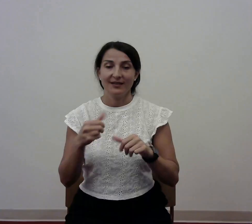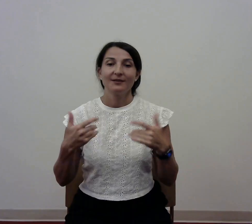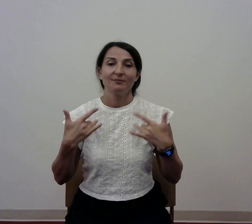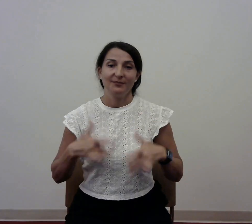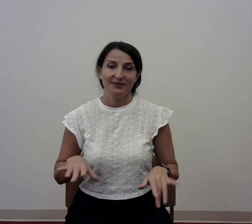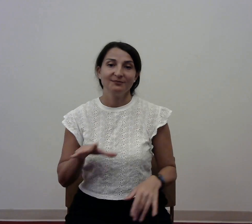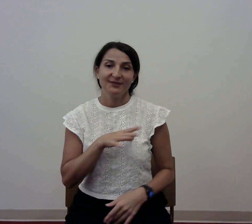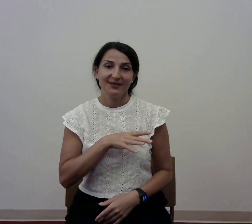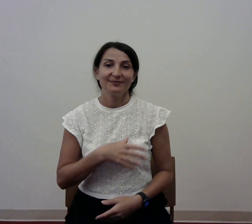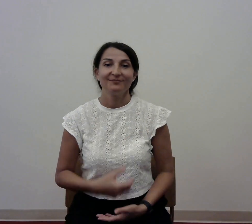bitmək